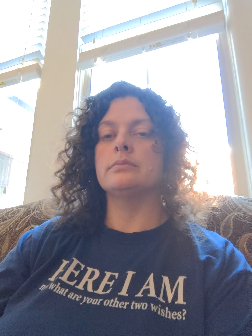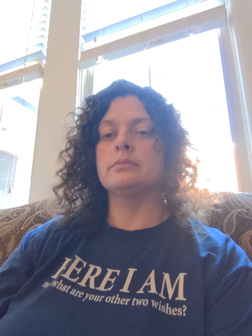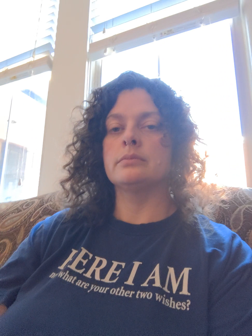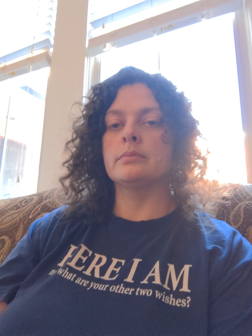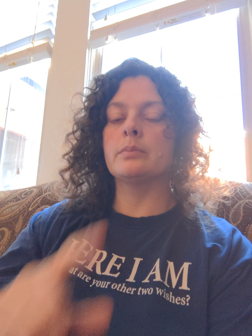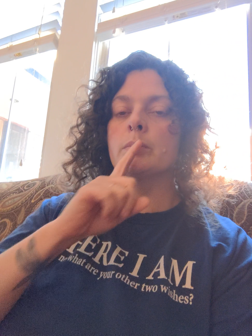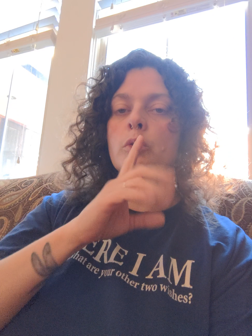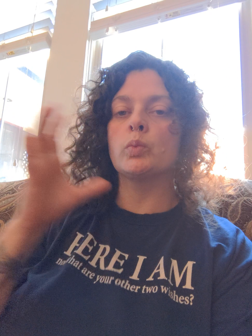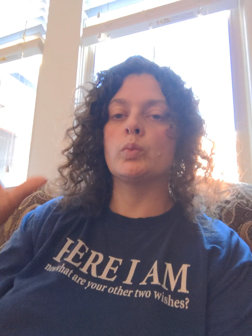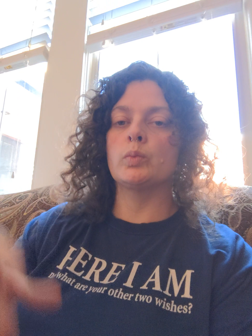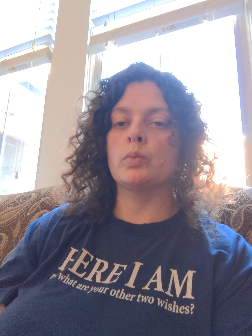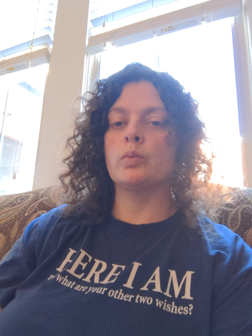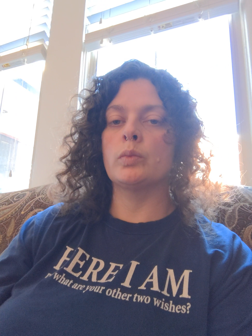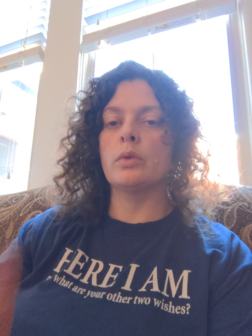balloon